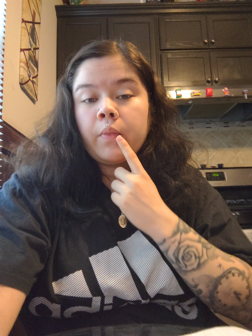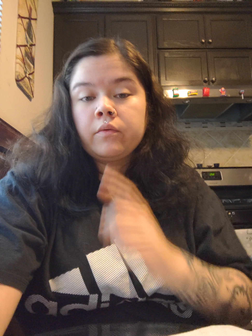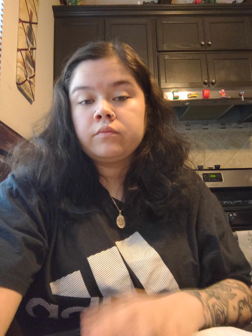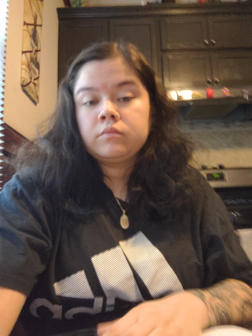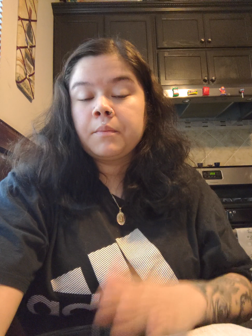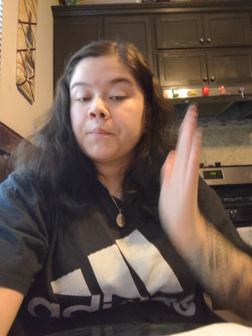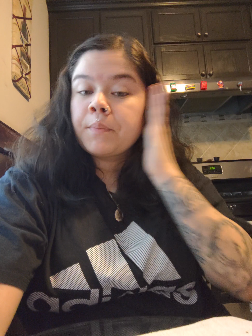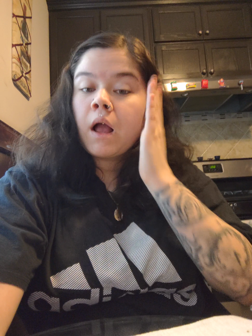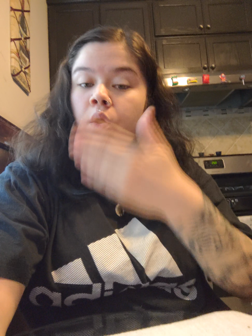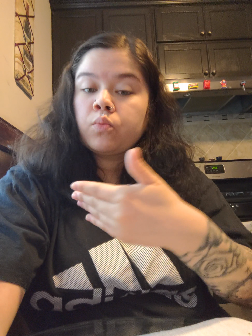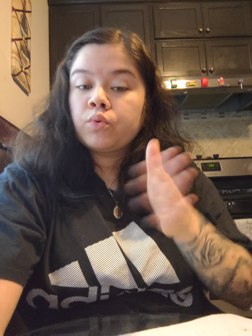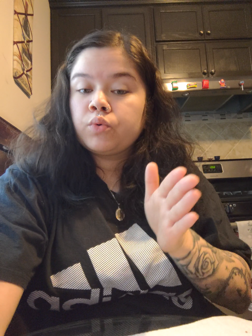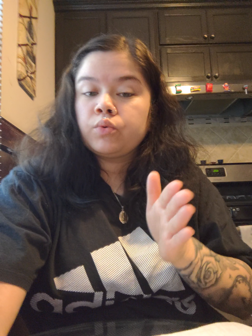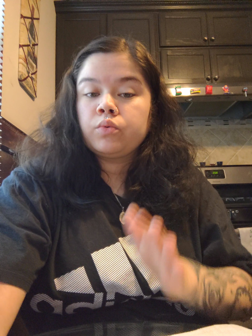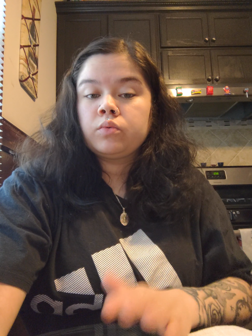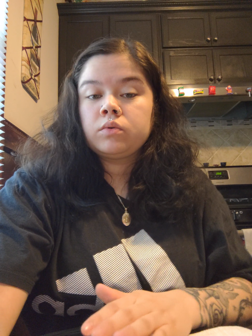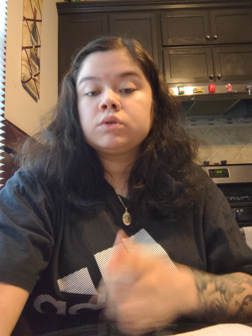bedroom